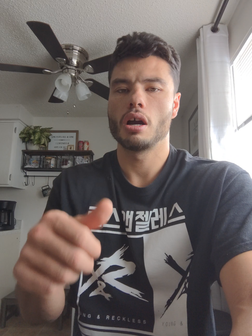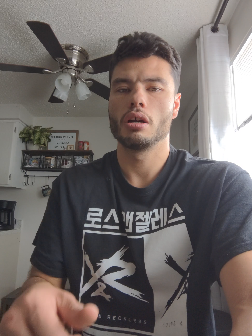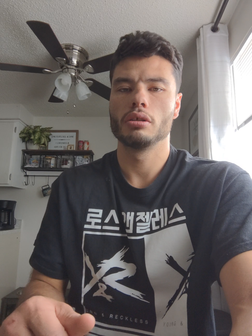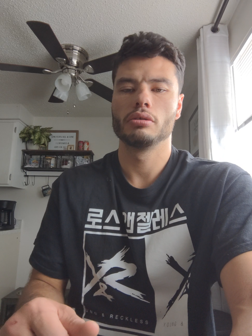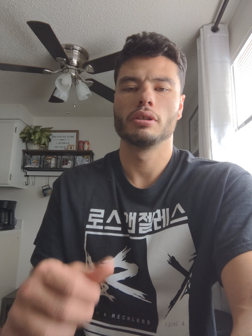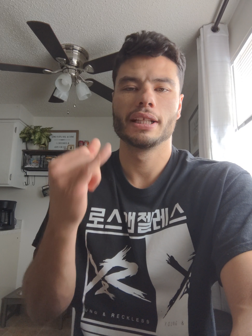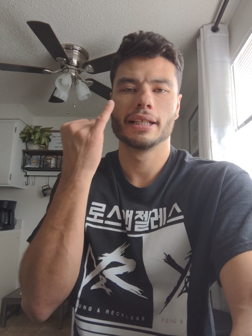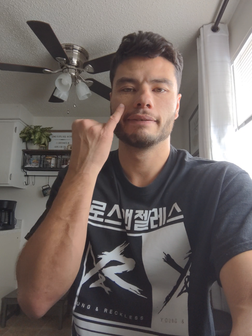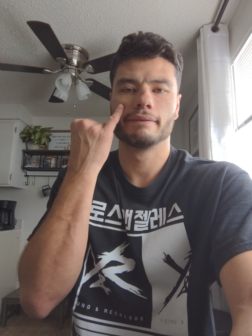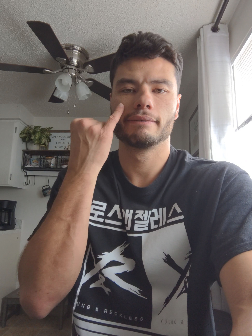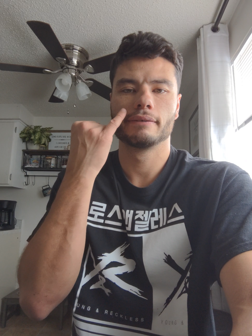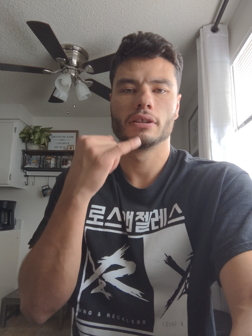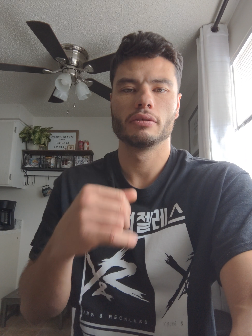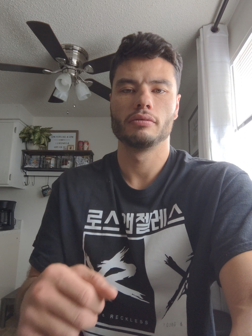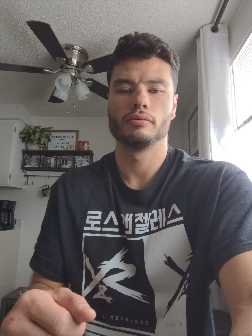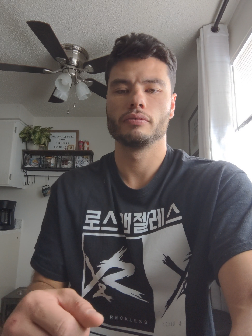if